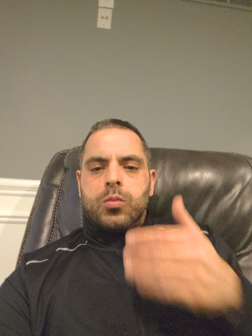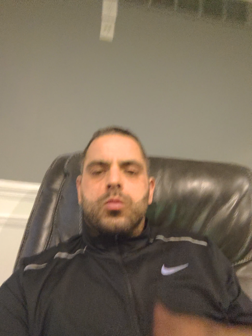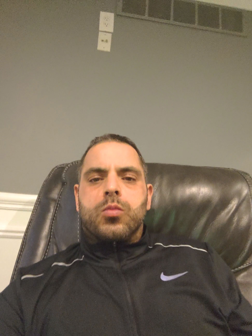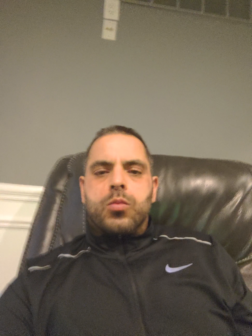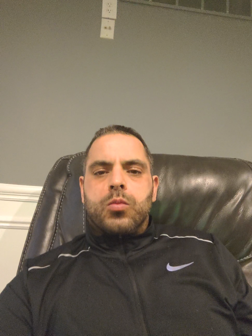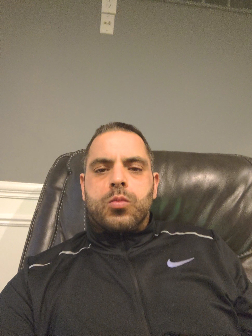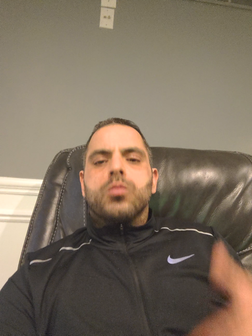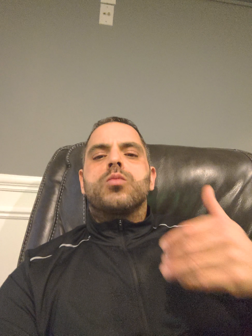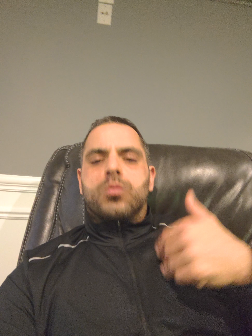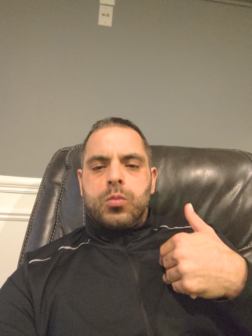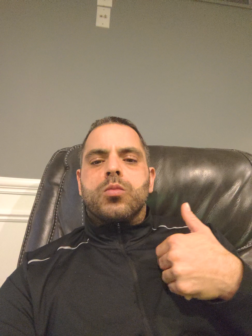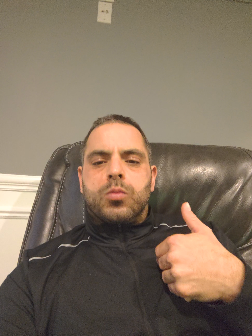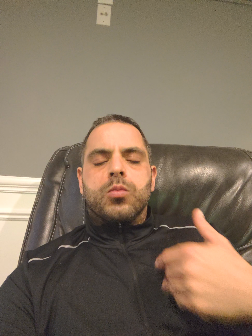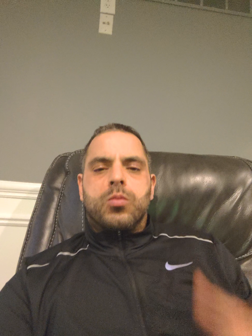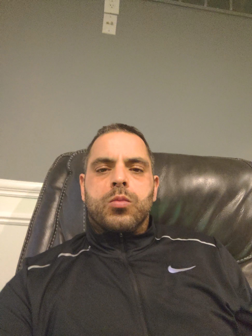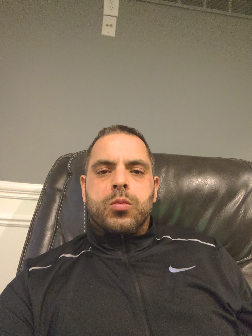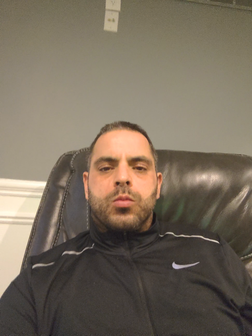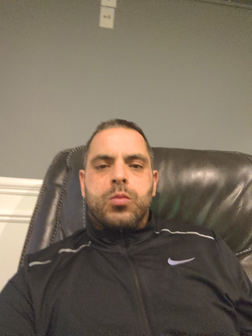have